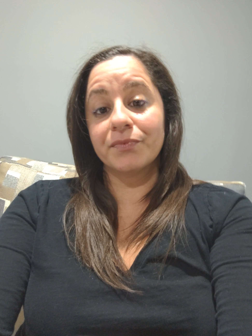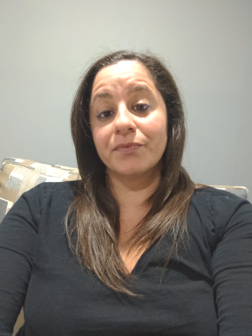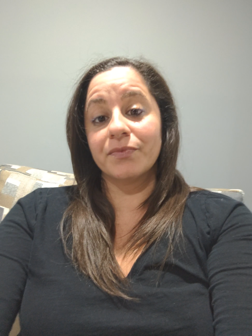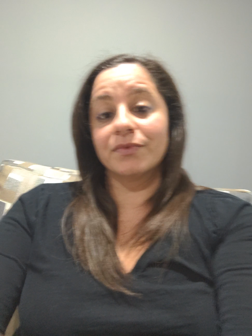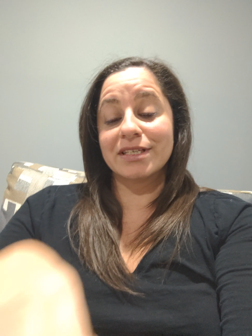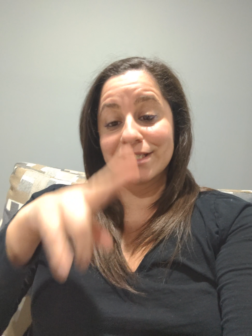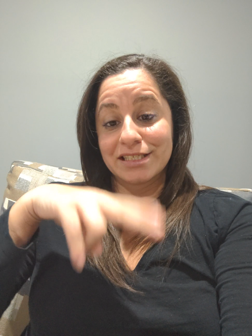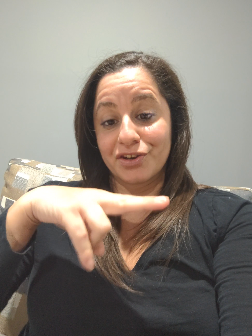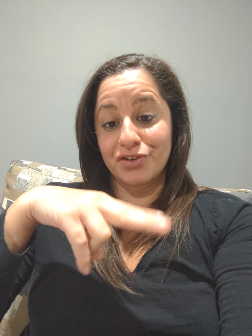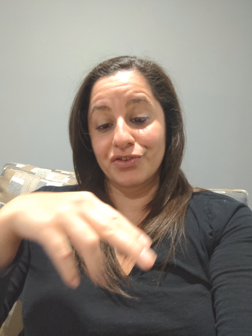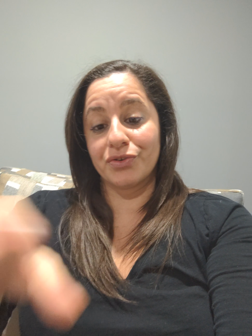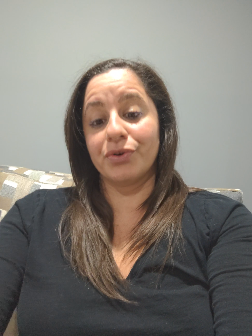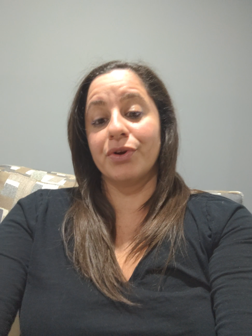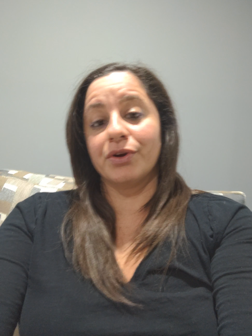chair